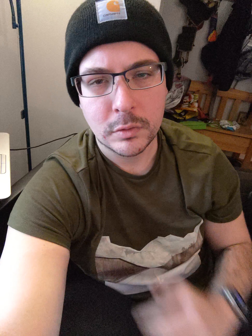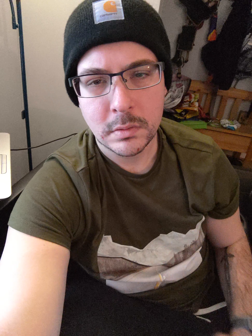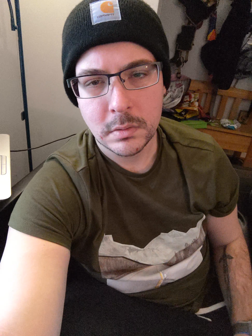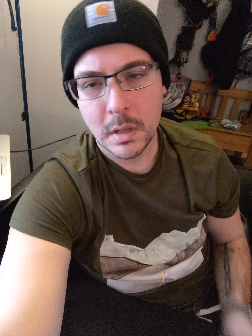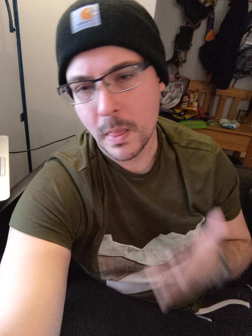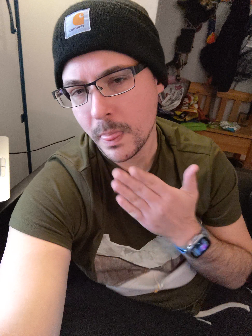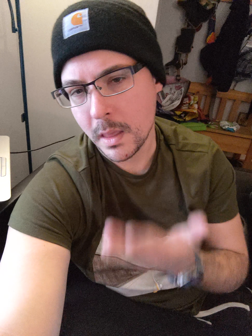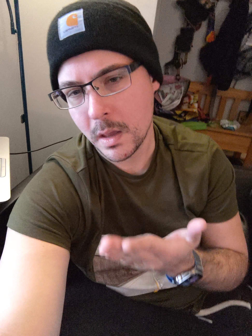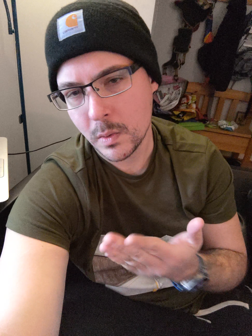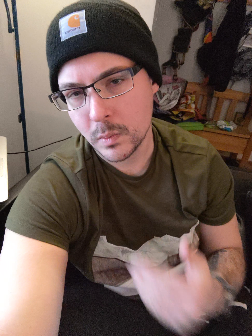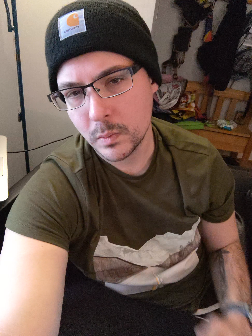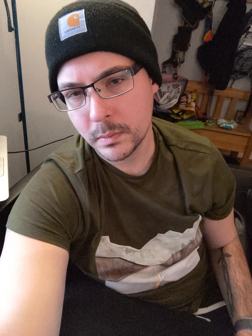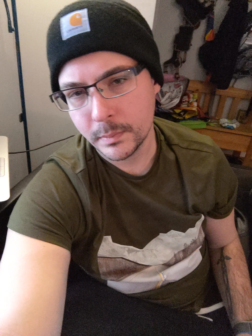thank you